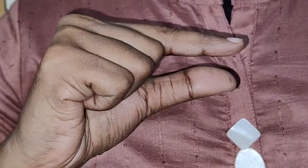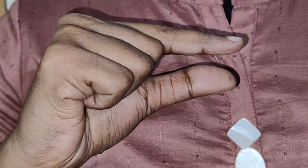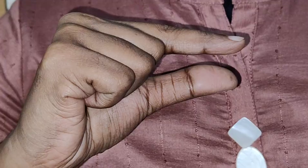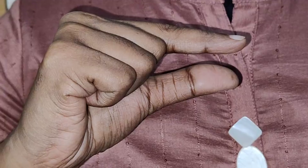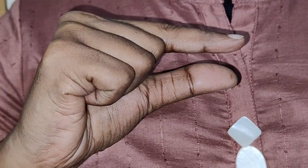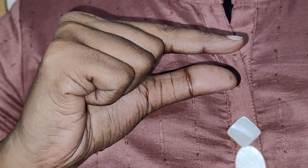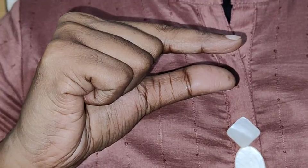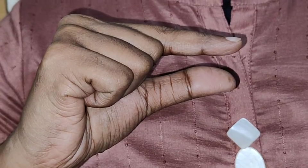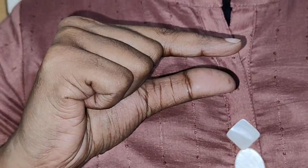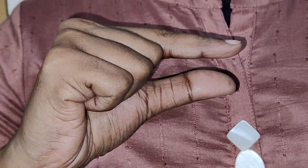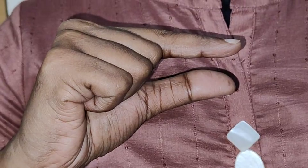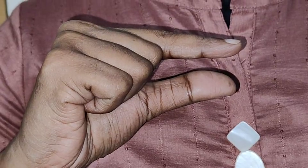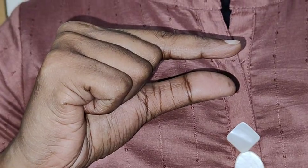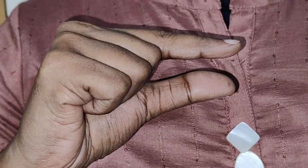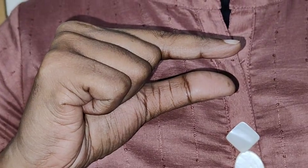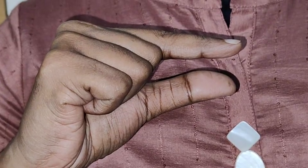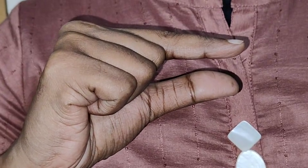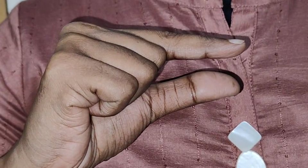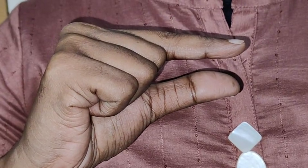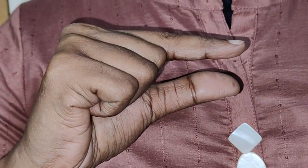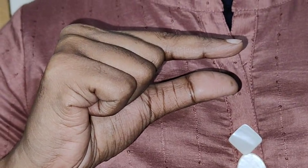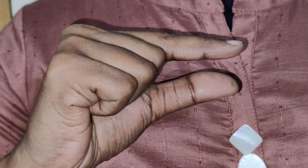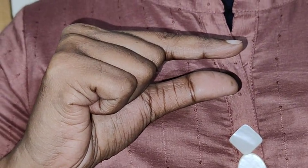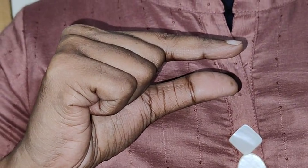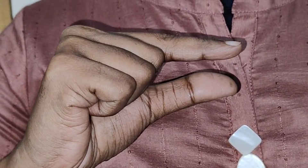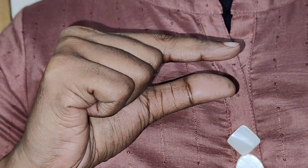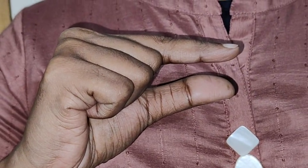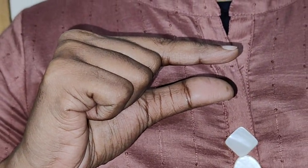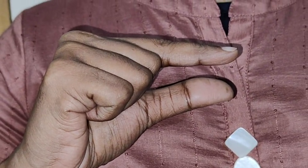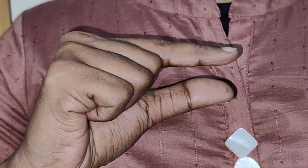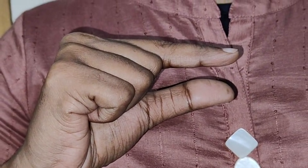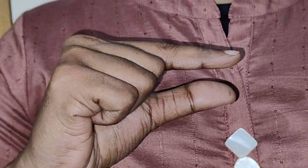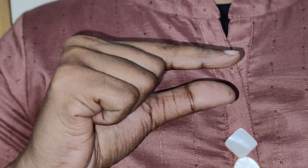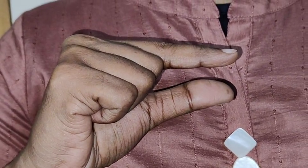ഉ